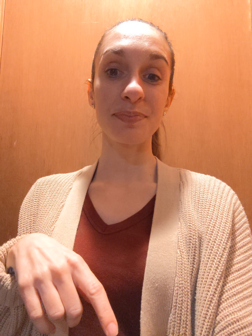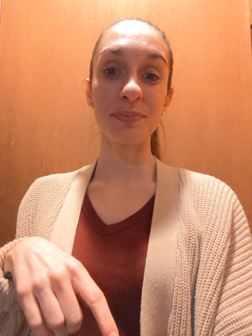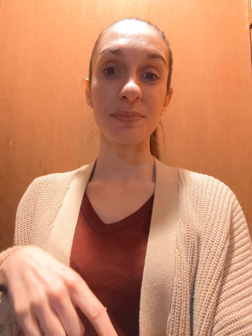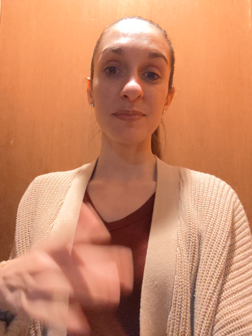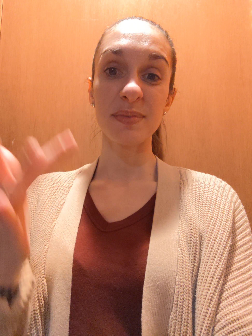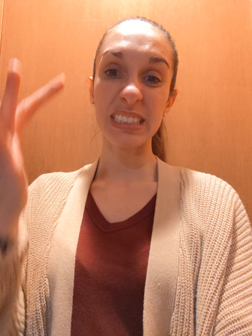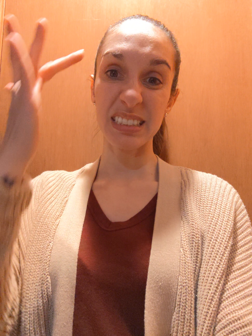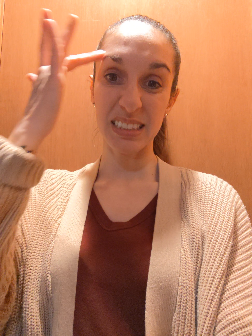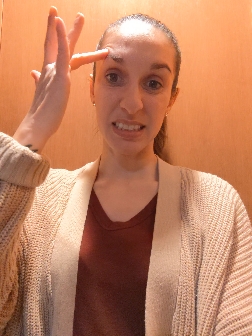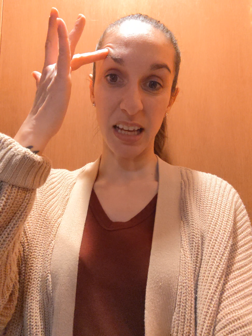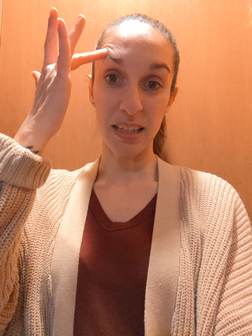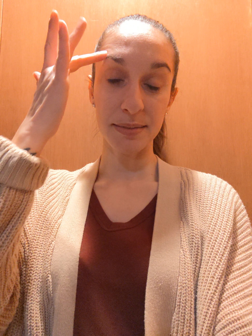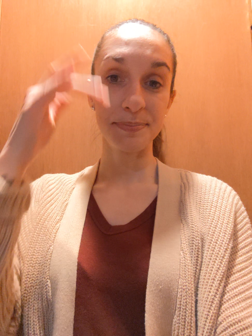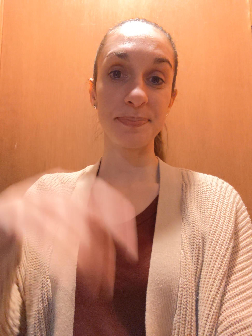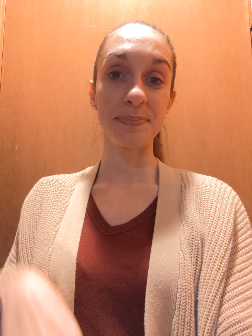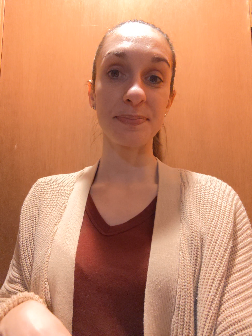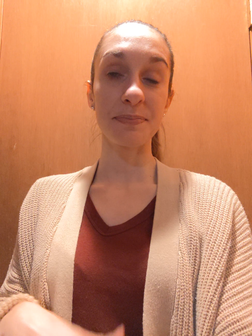sick